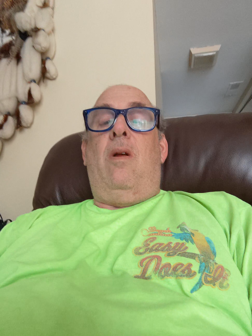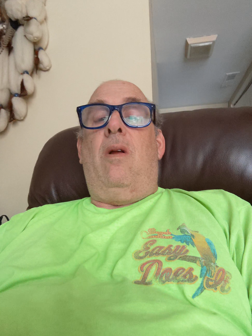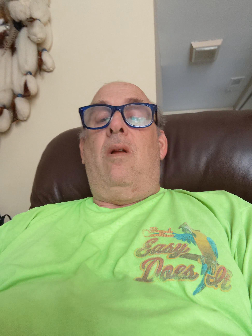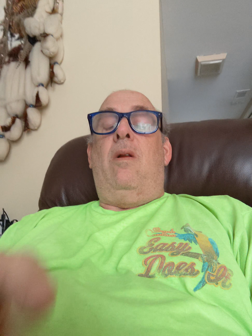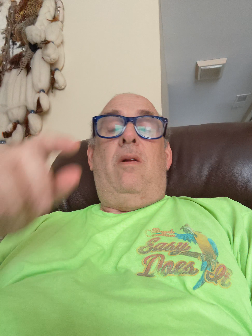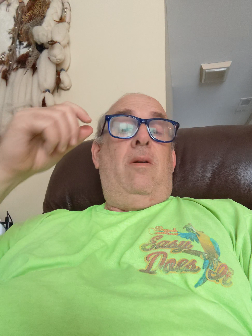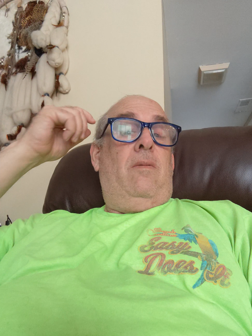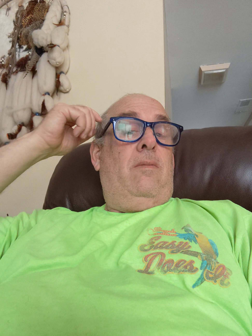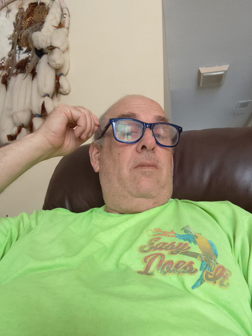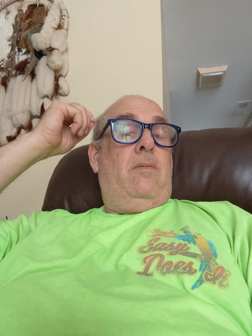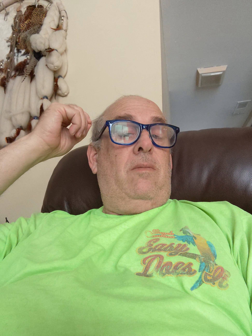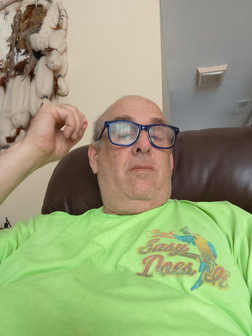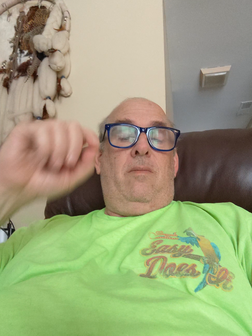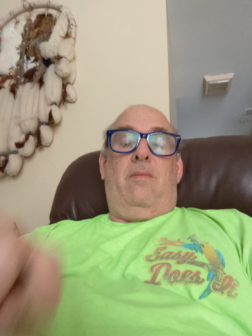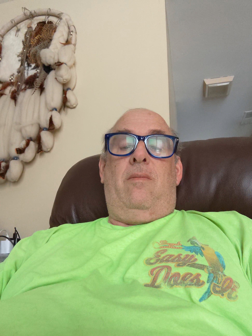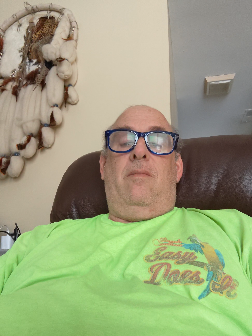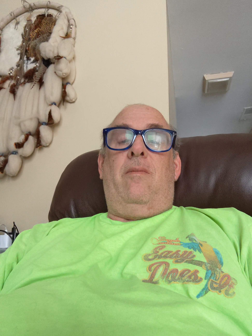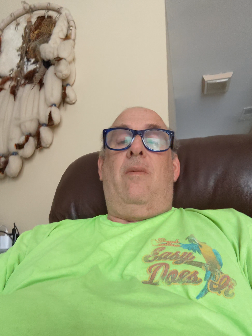hair